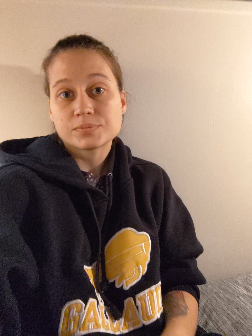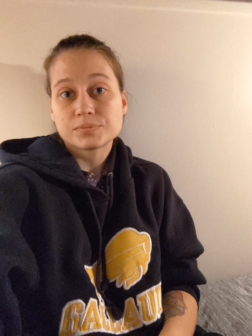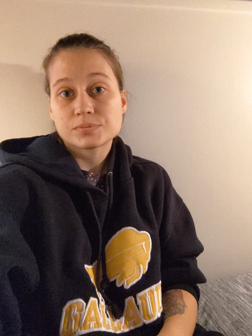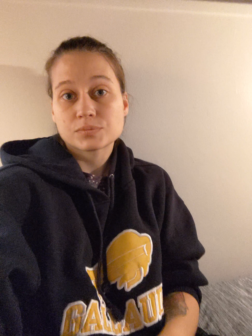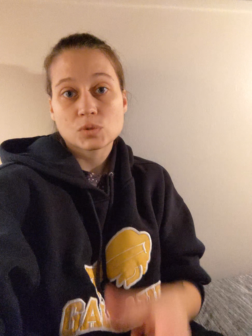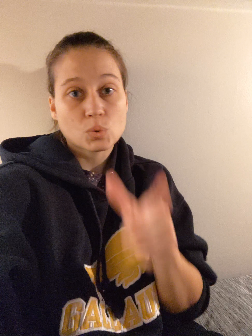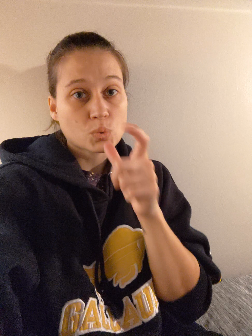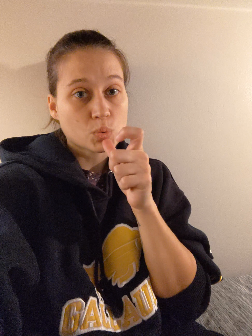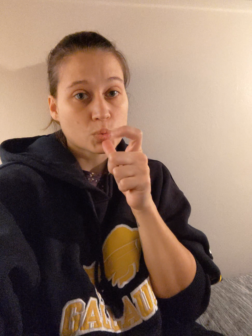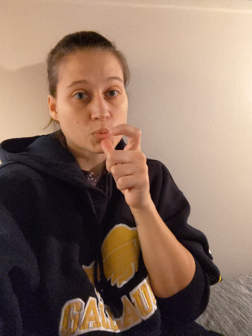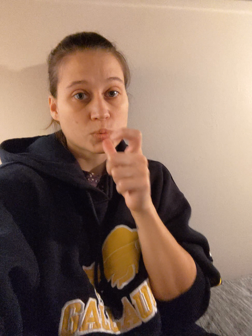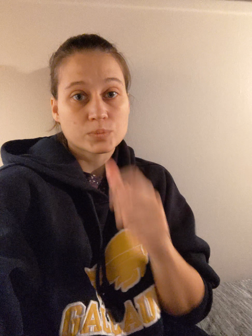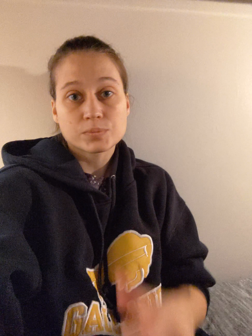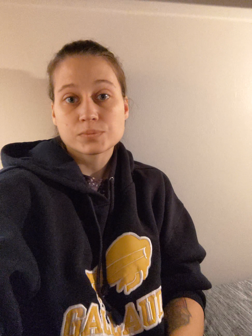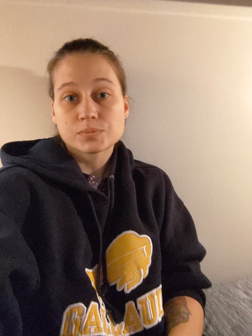who